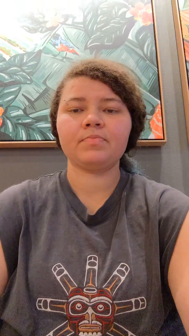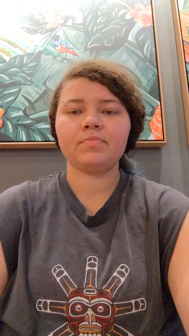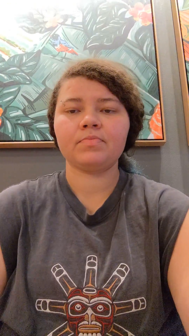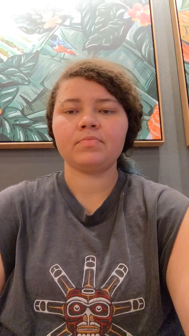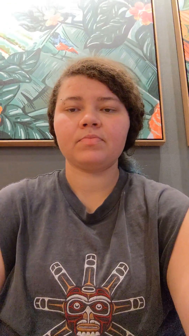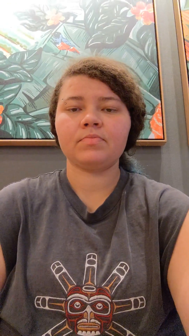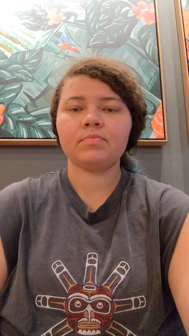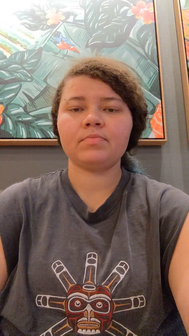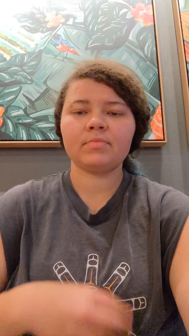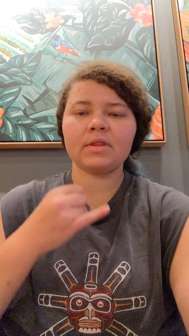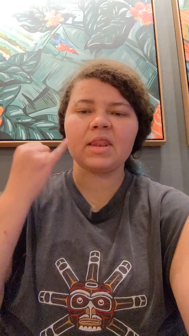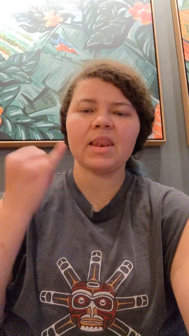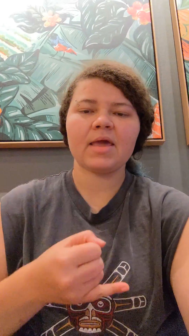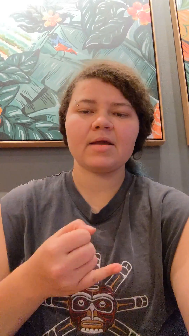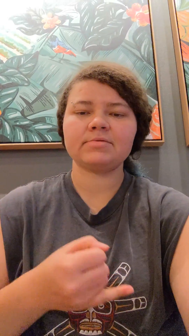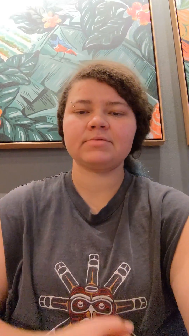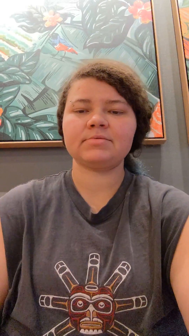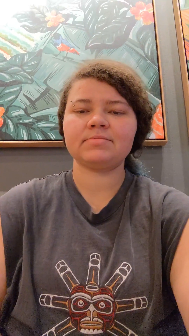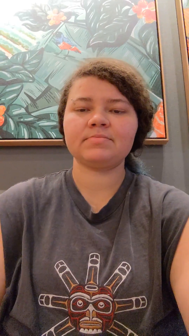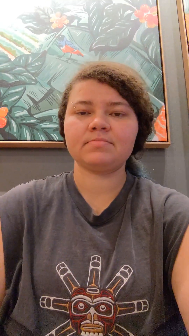last